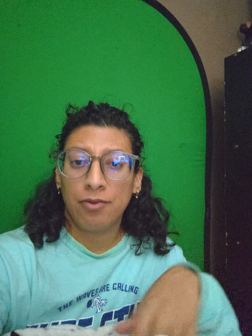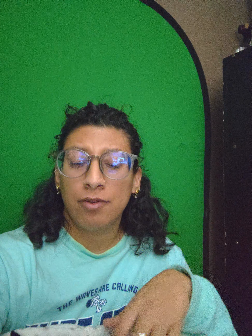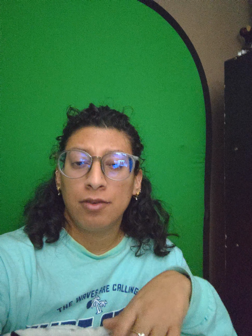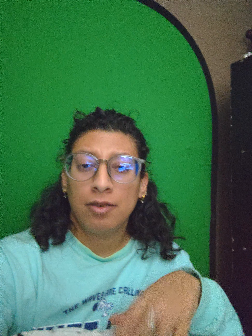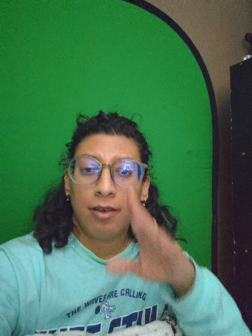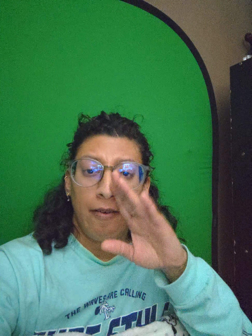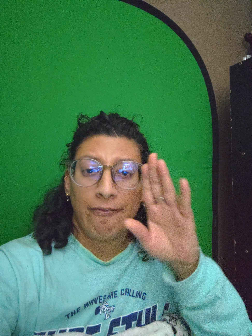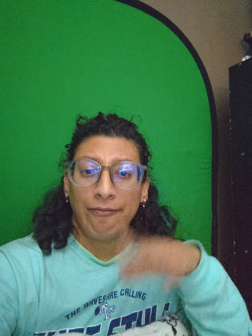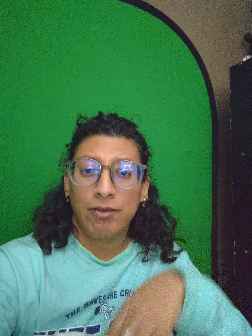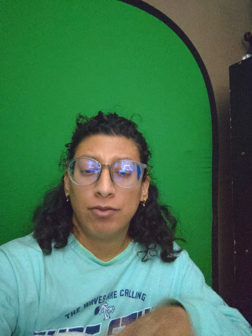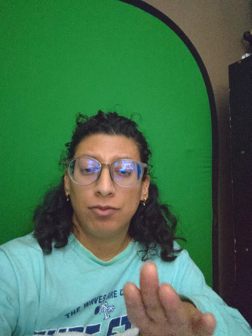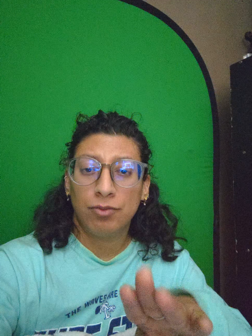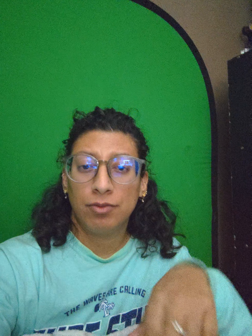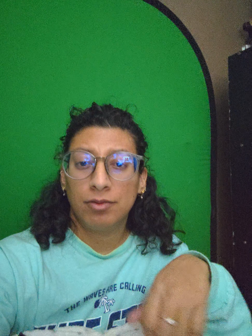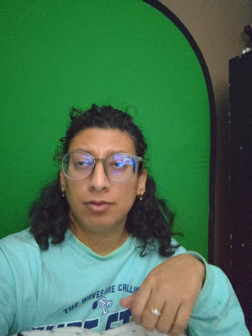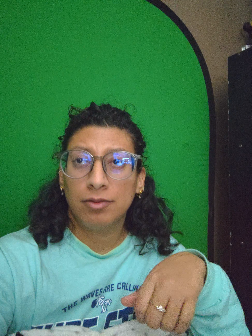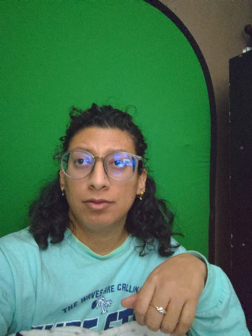elephant